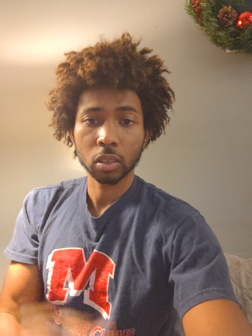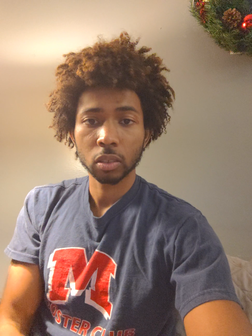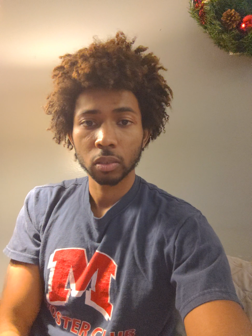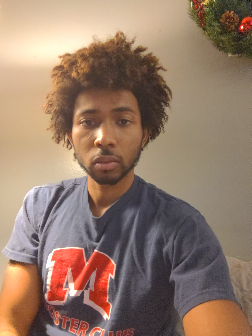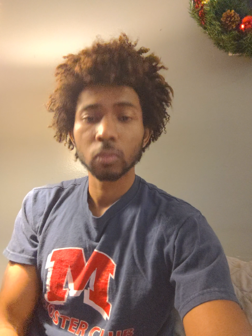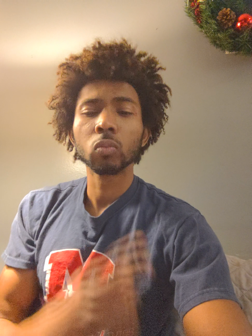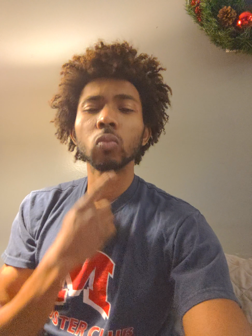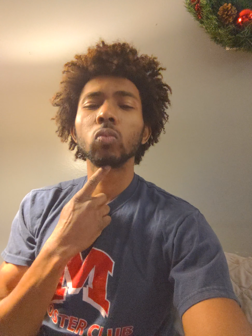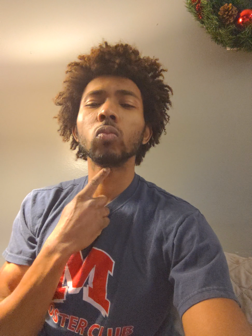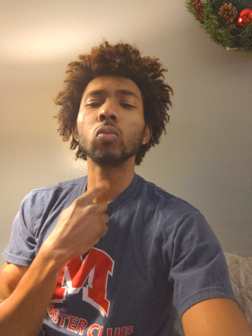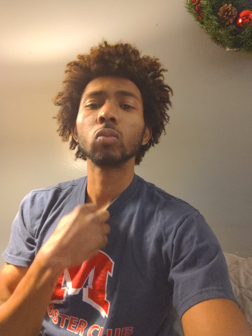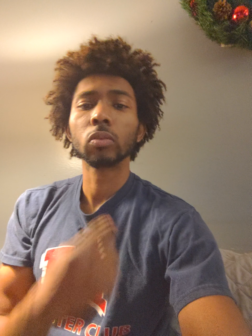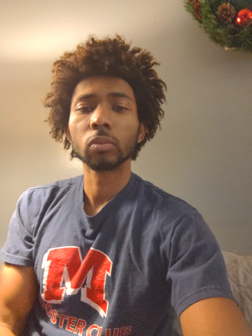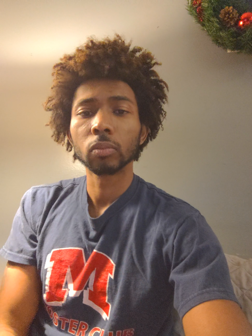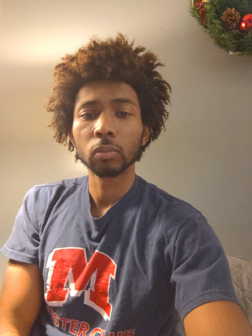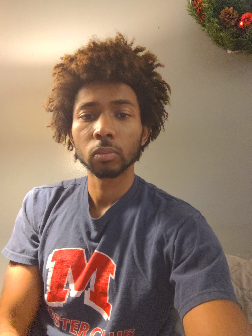thirsty